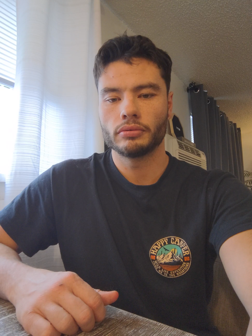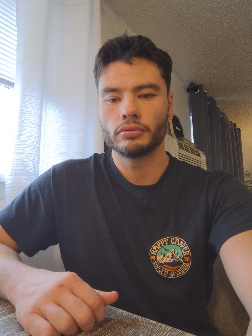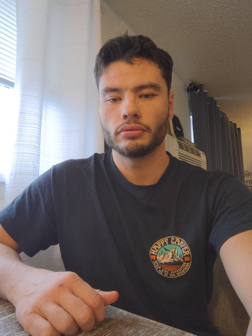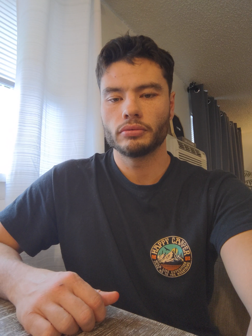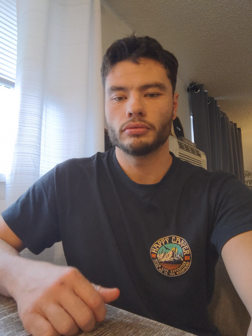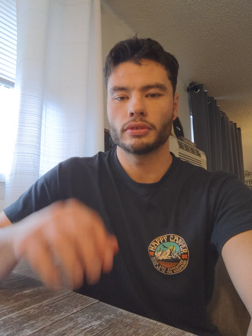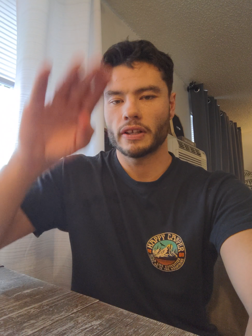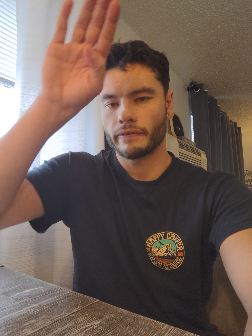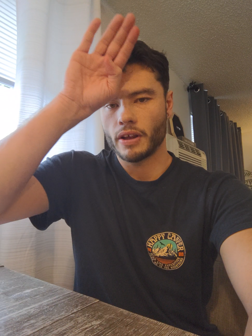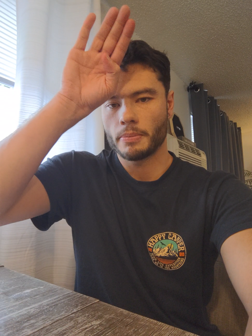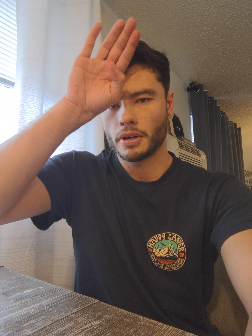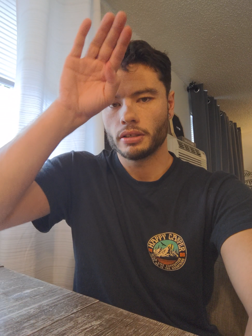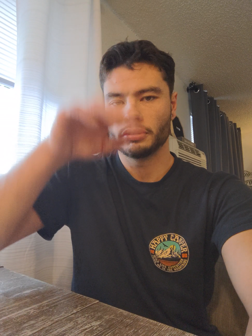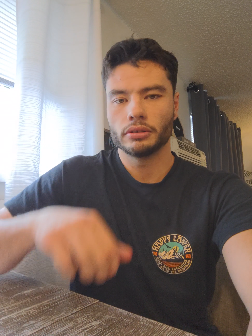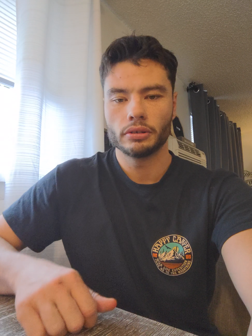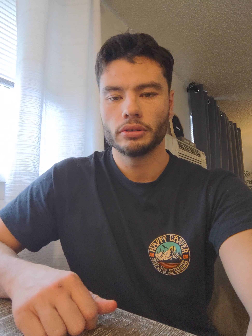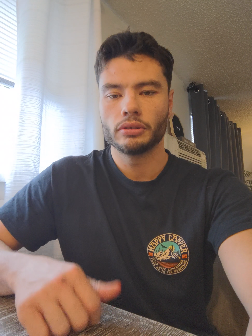fireman